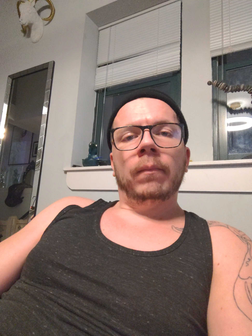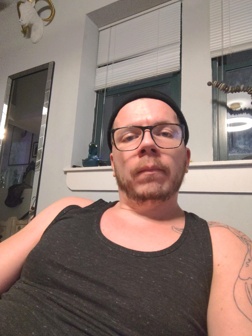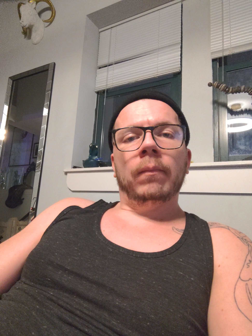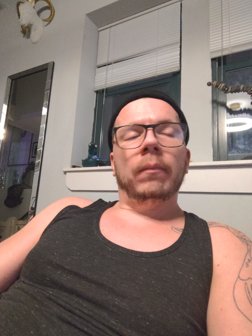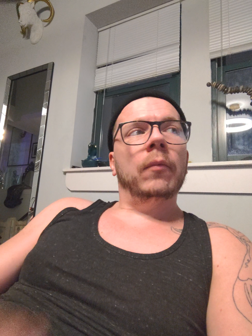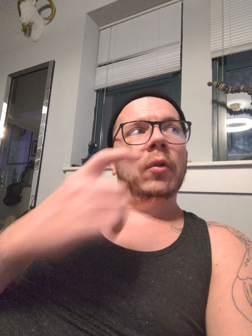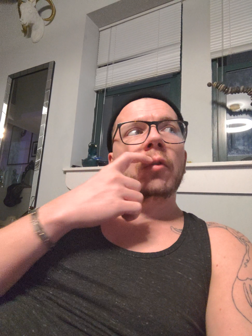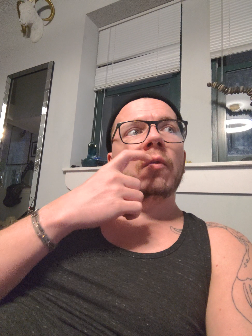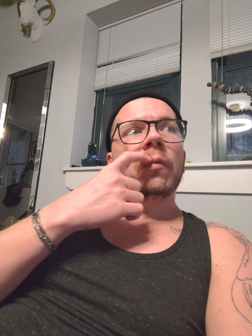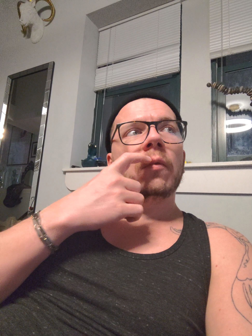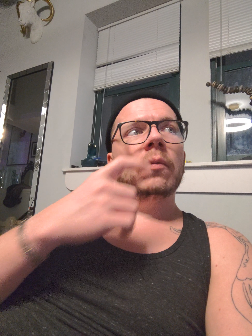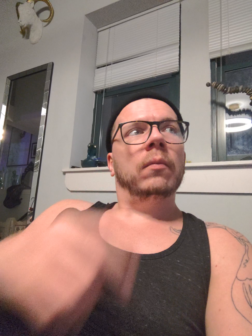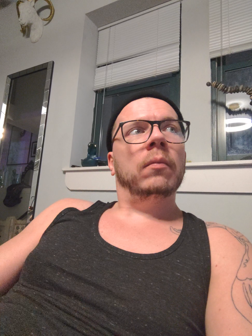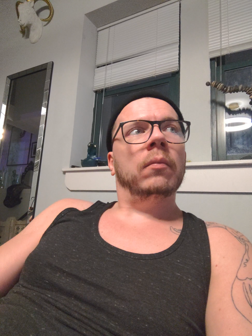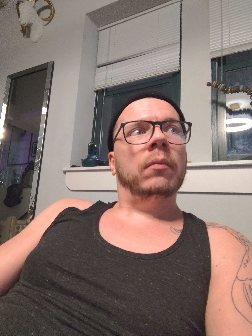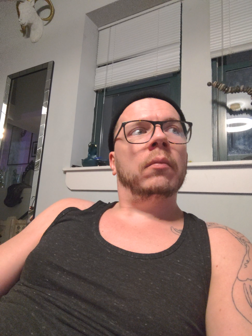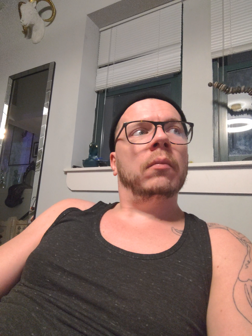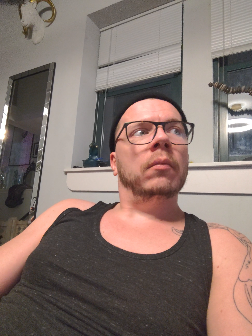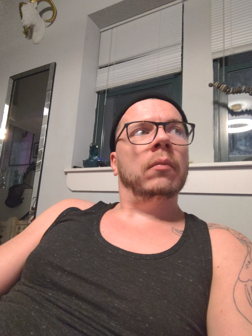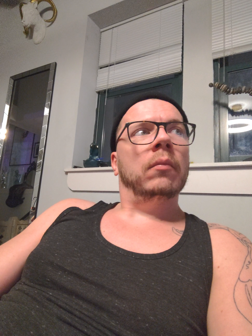tooth